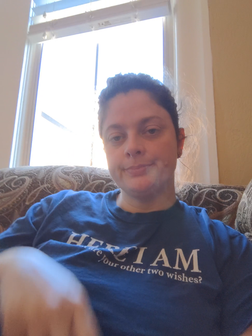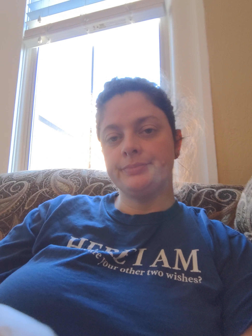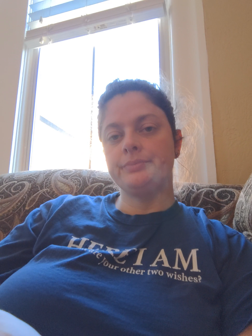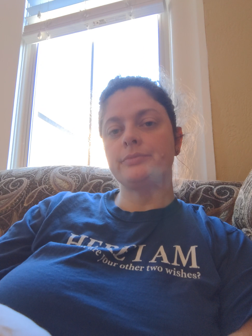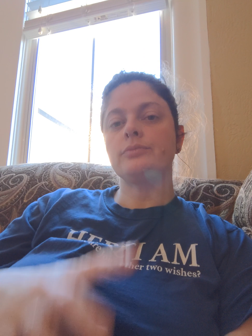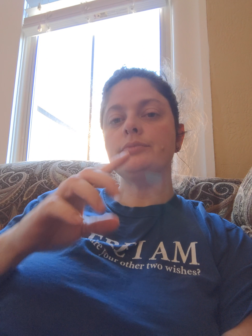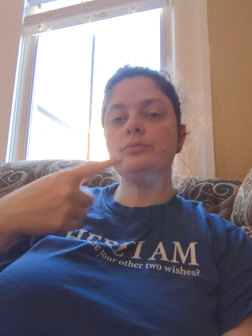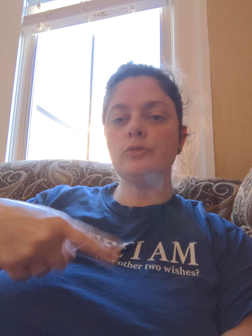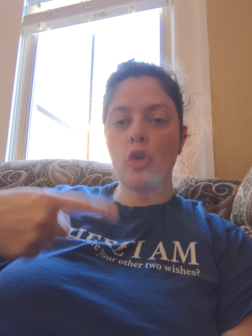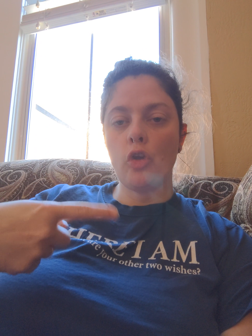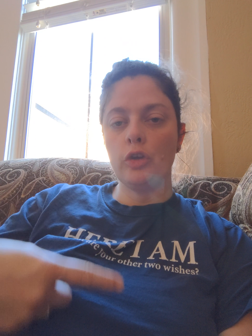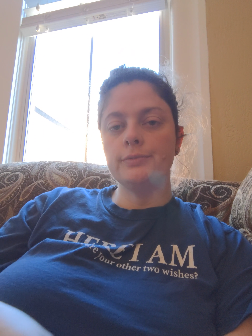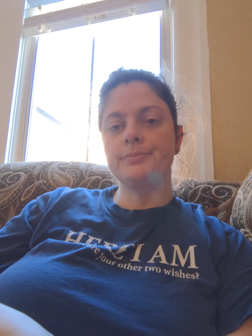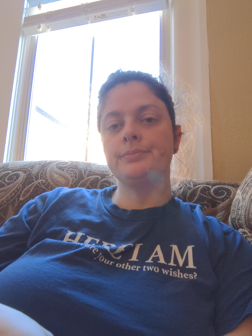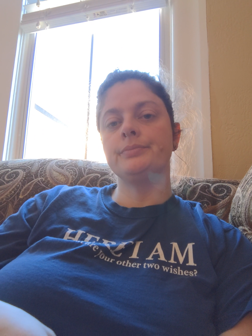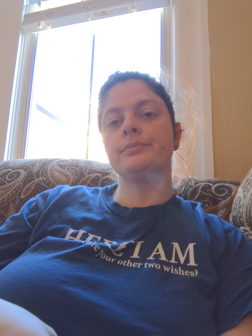talk